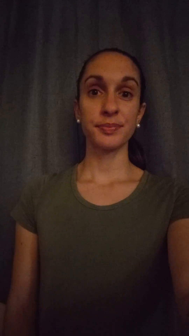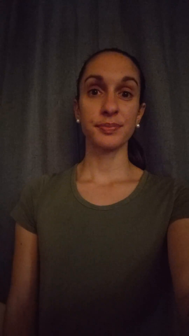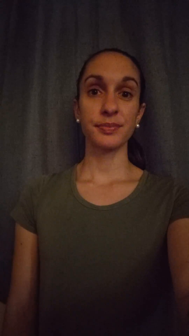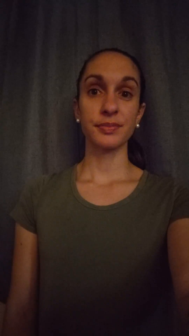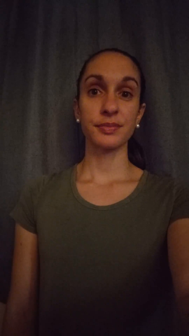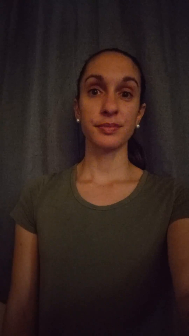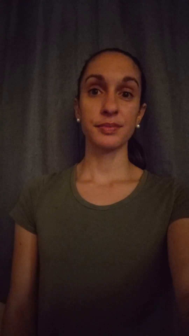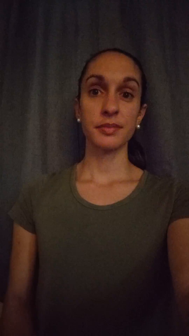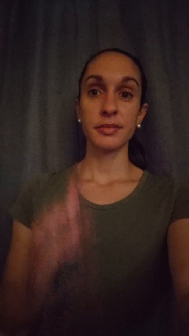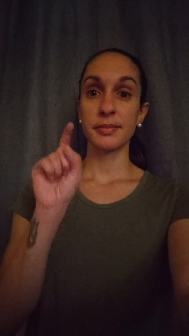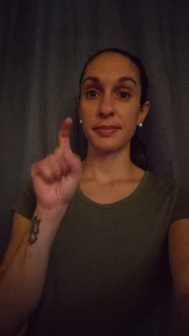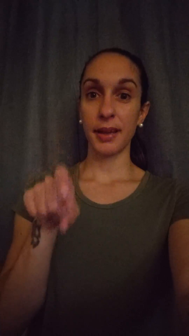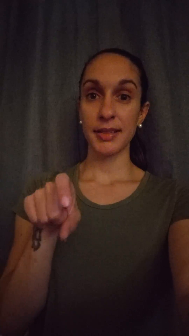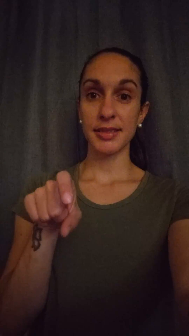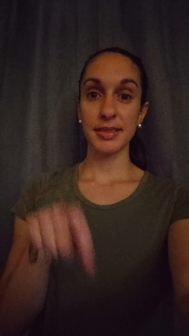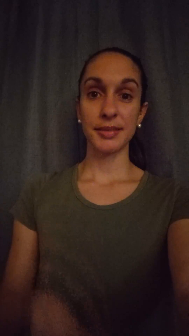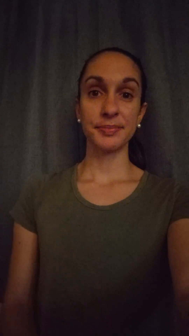must